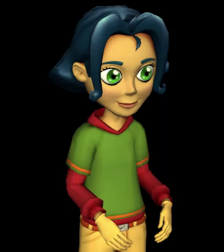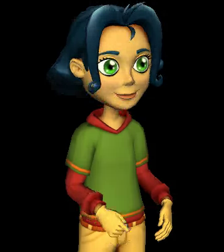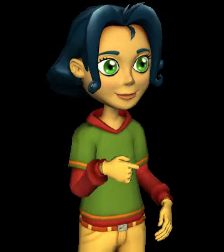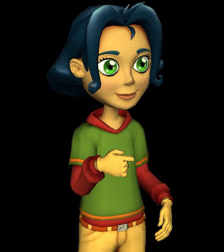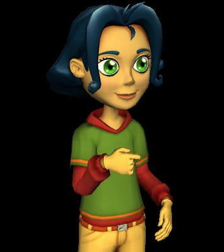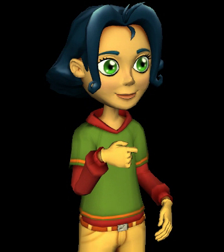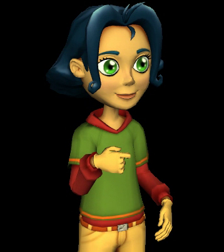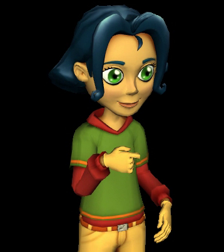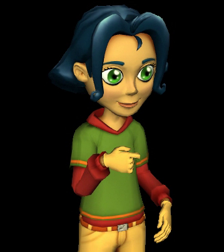مقلاة